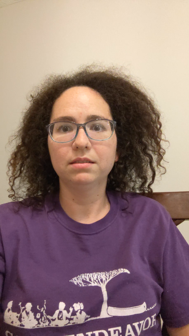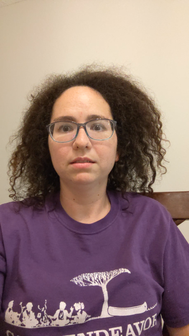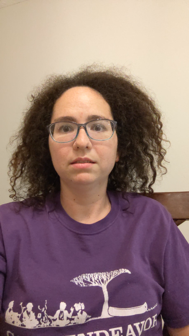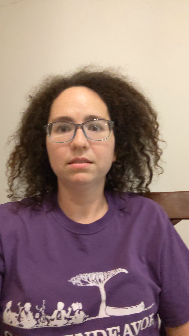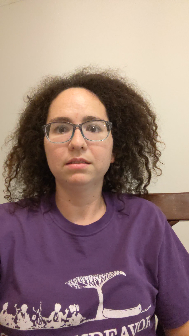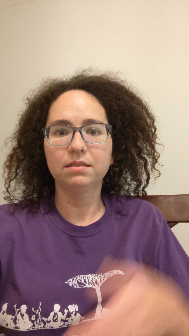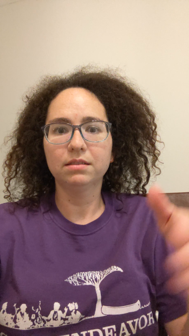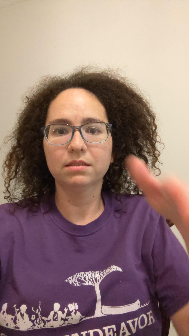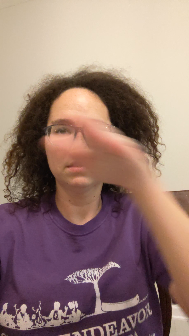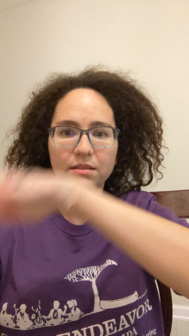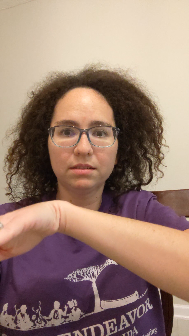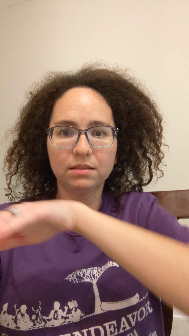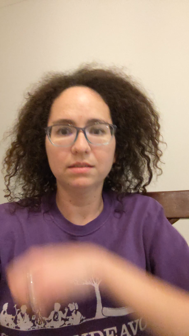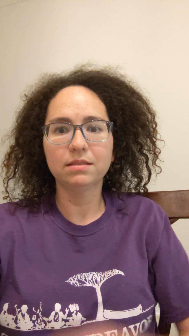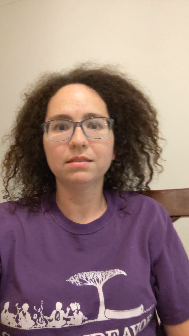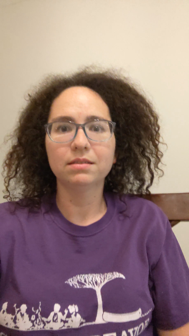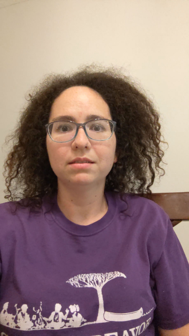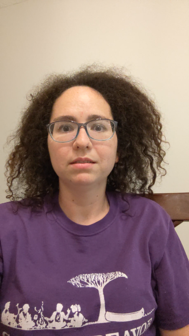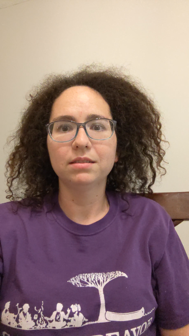cover